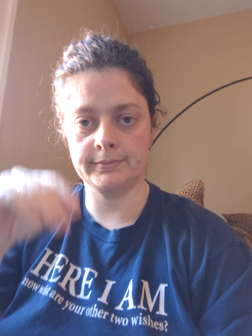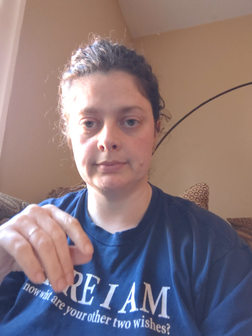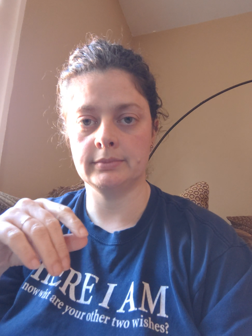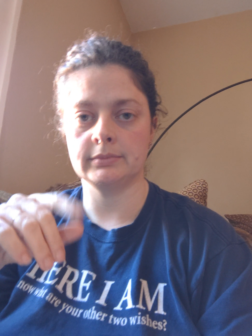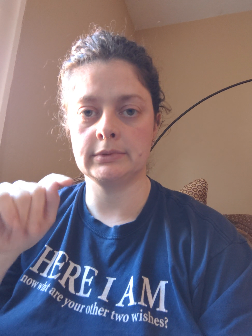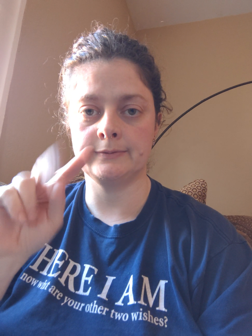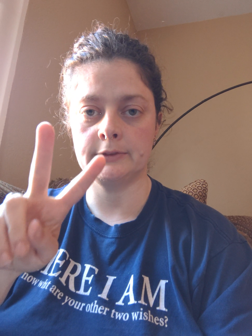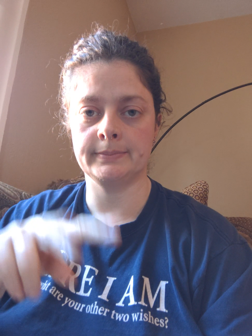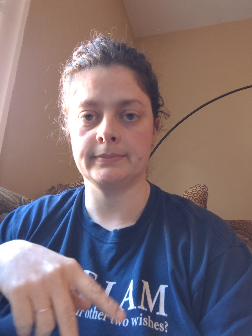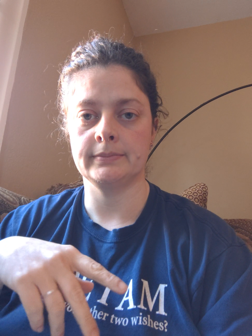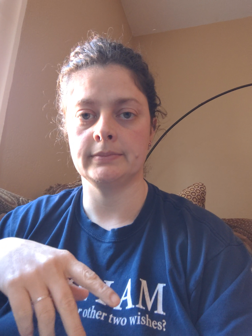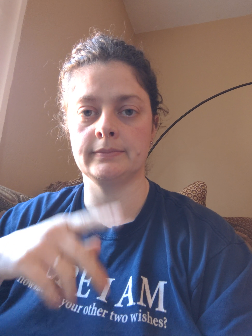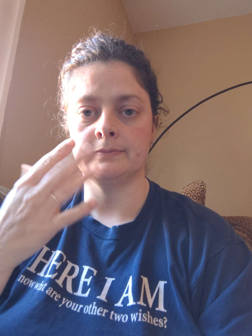TV